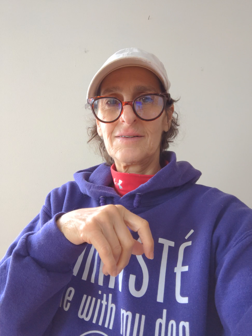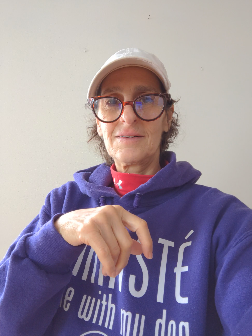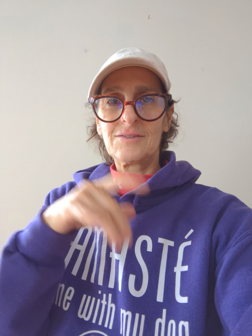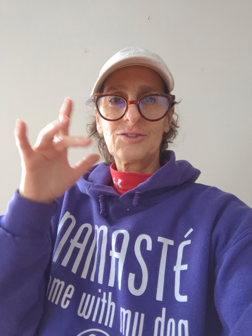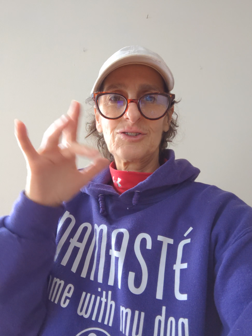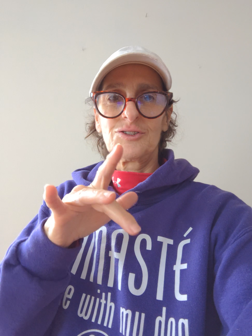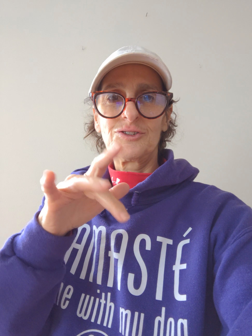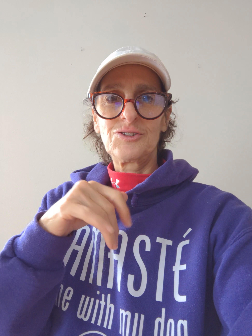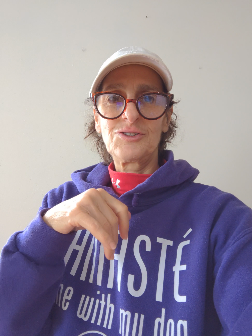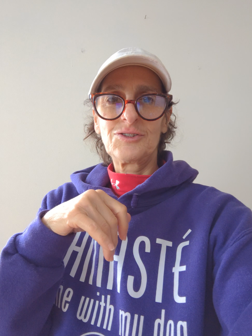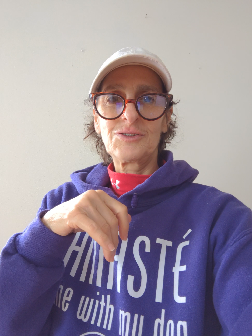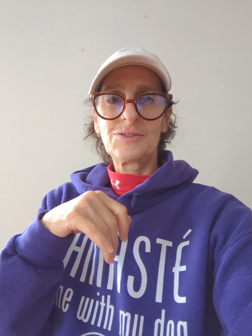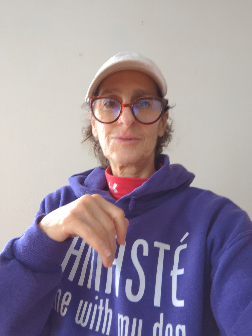touch